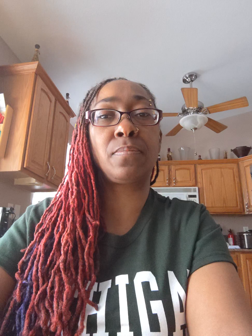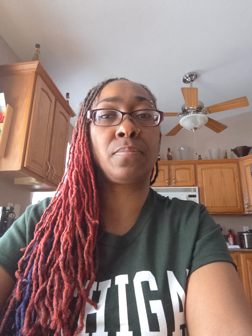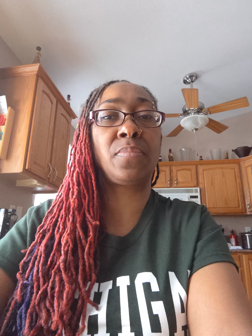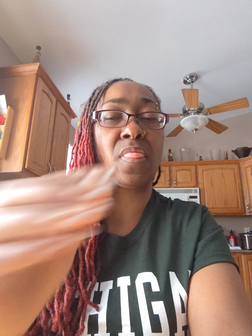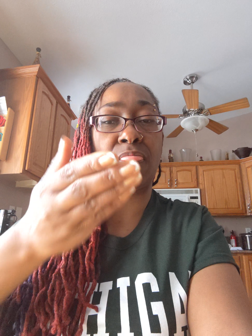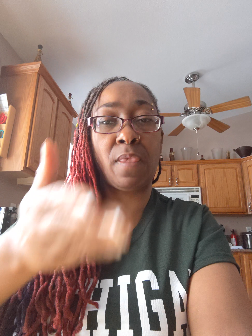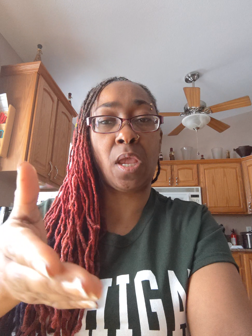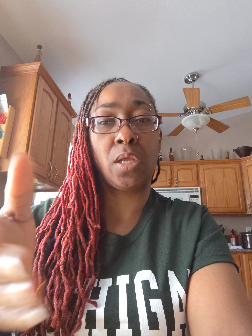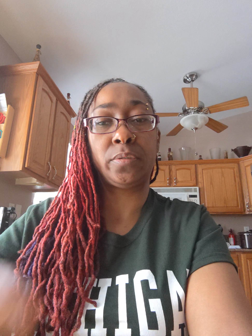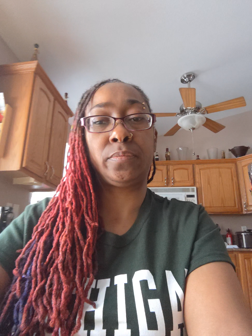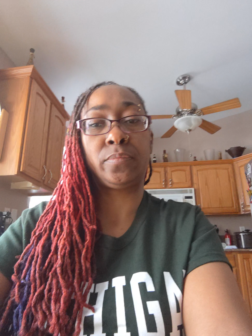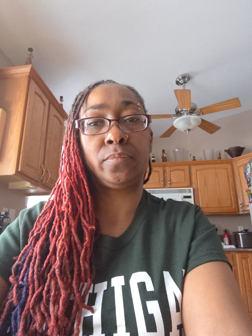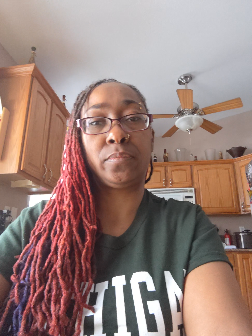there